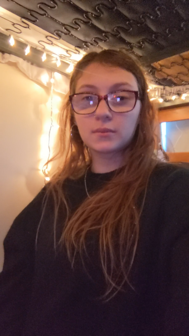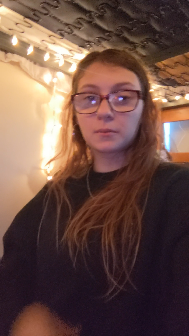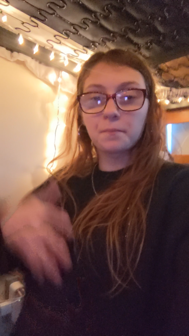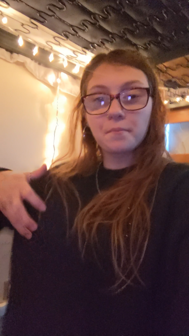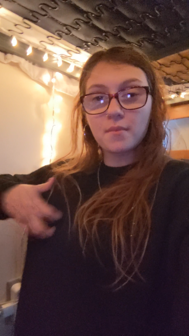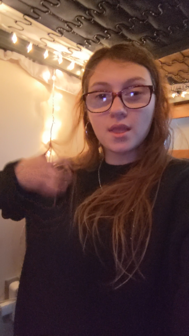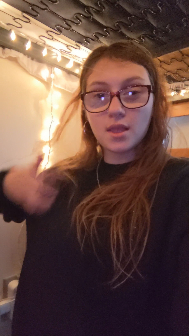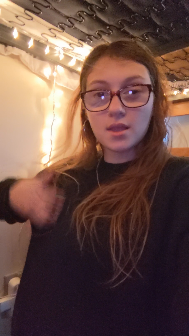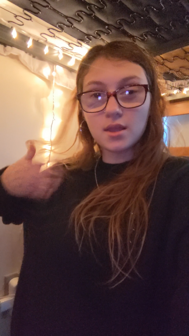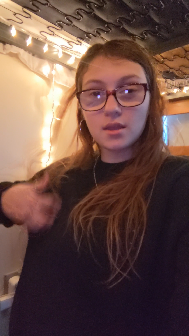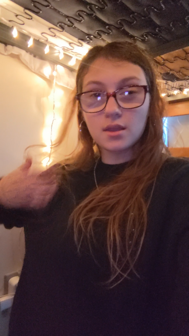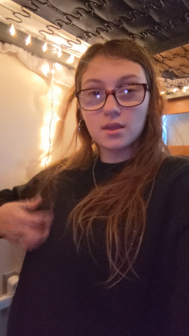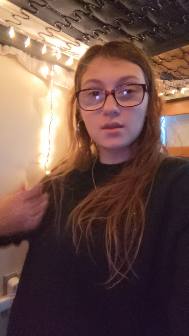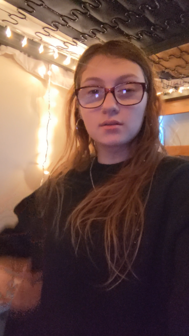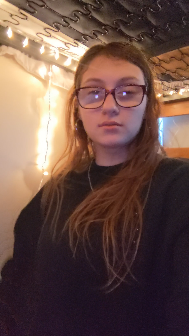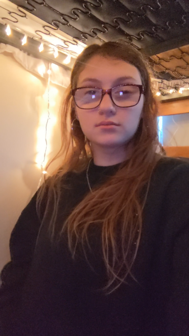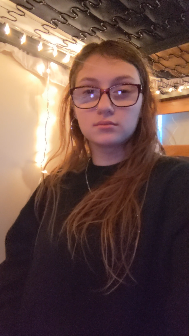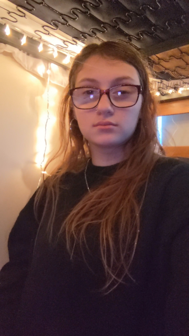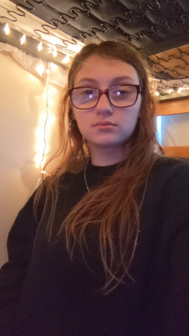monkey